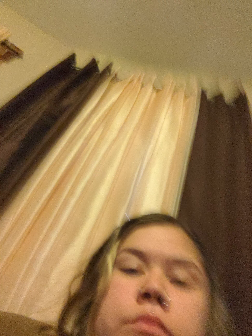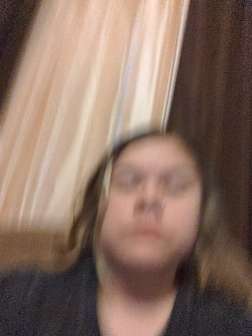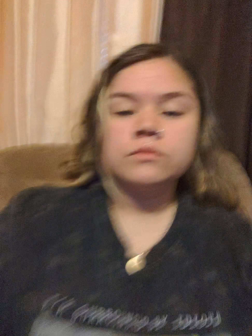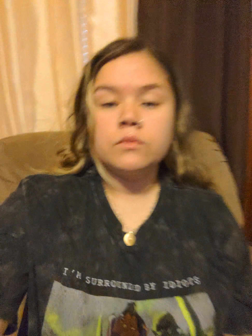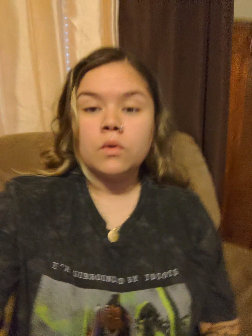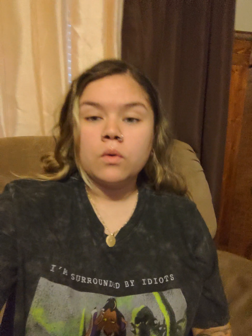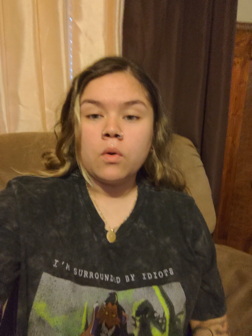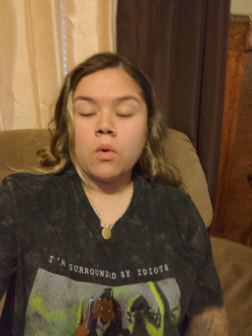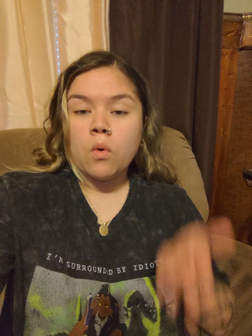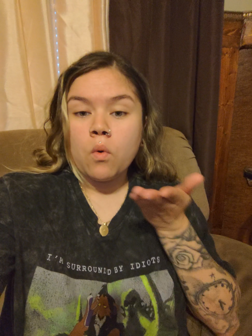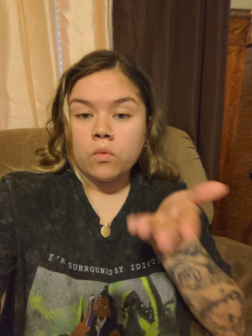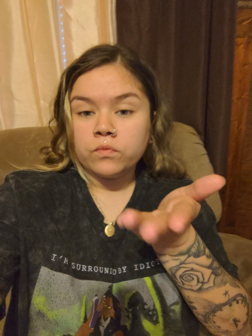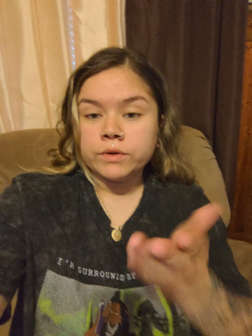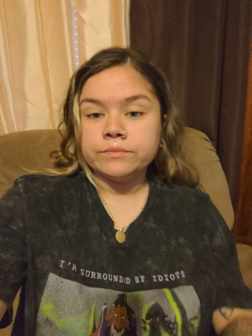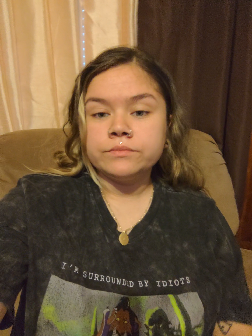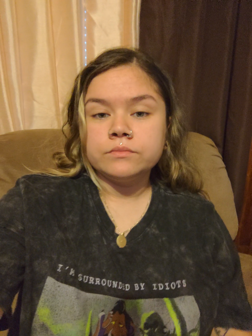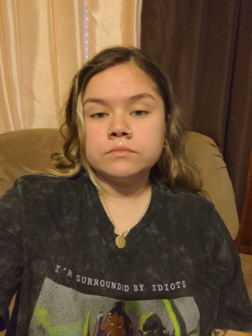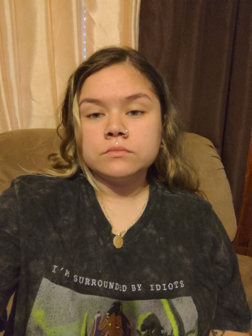oven